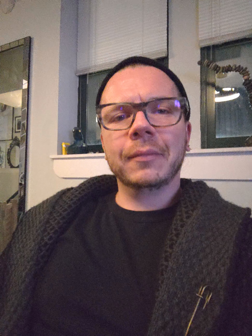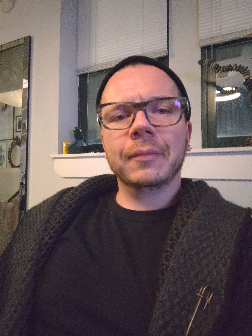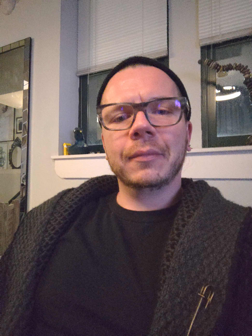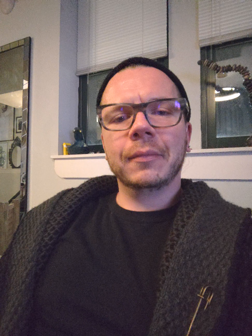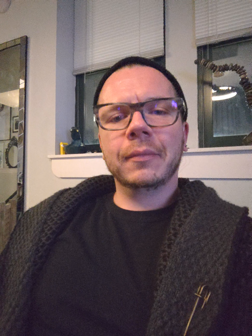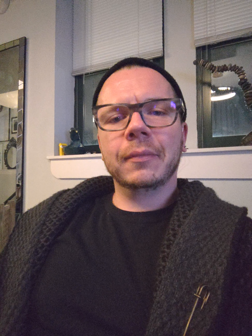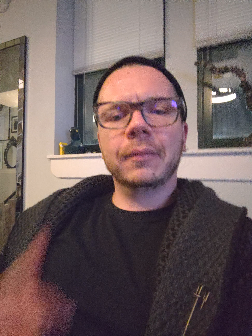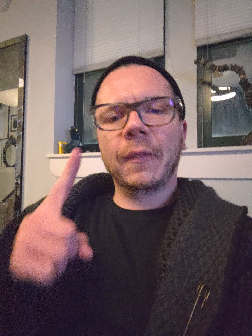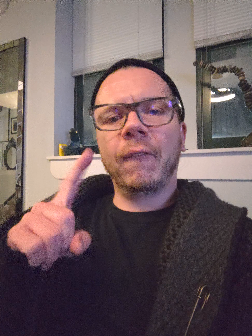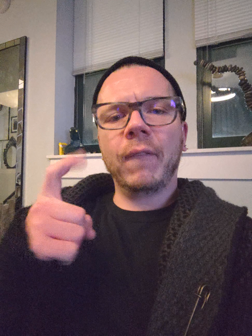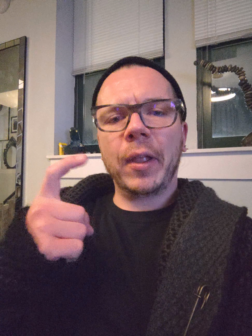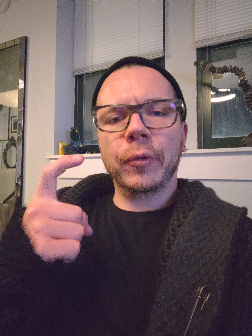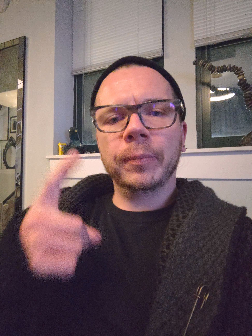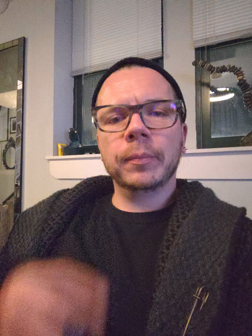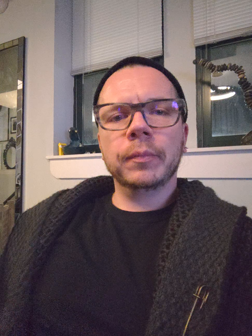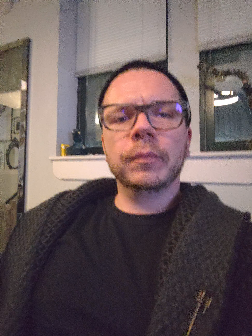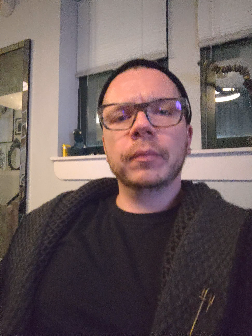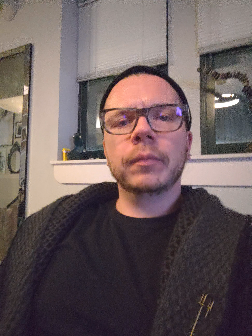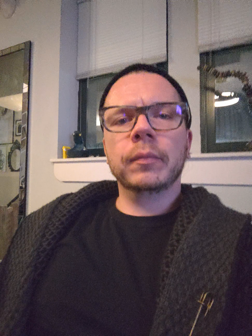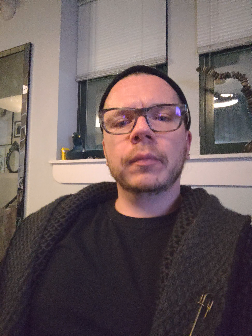finger